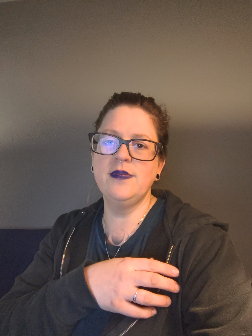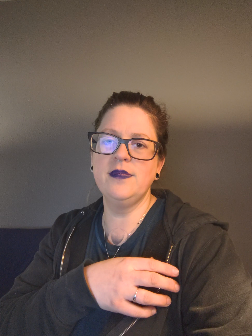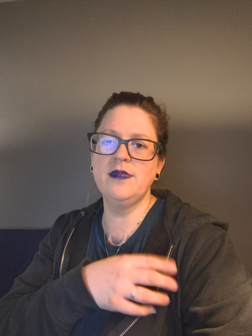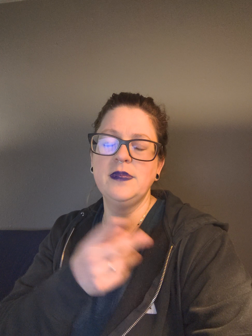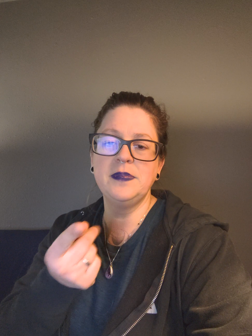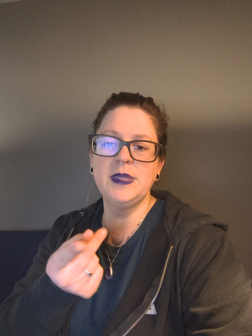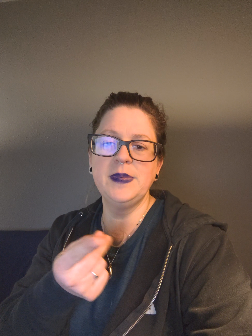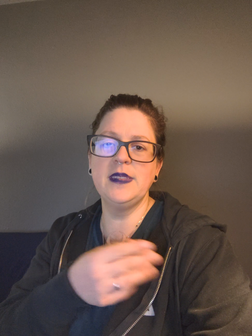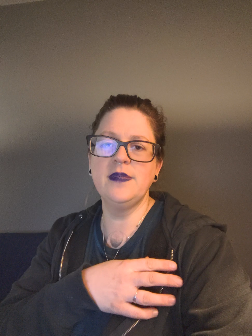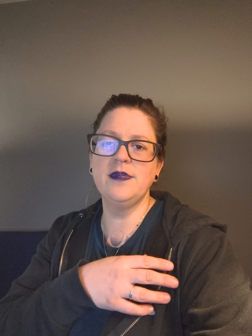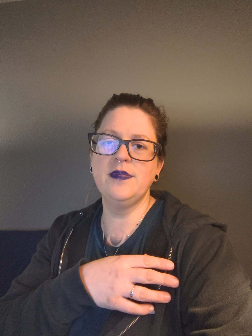puppy